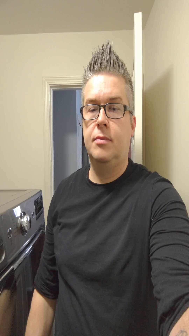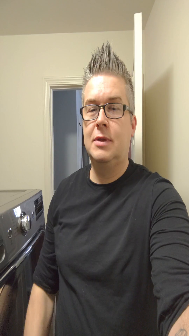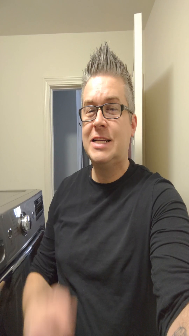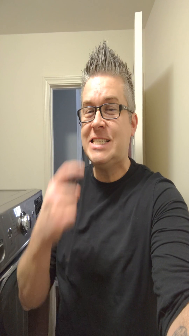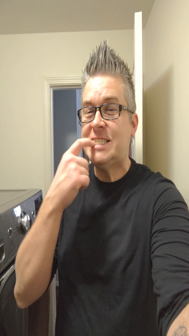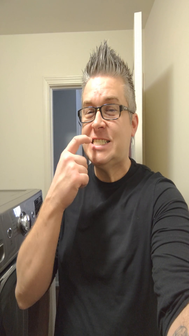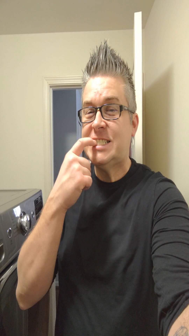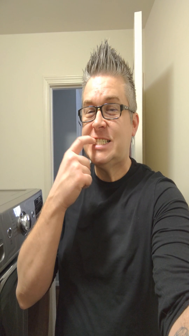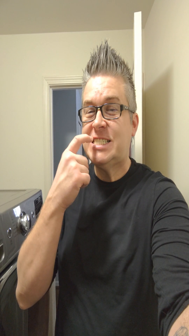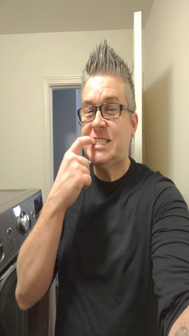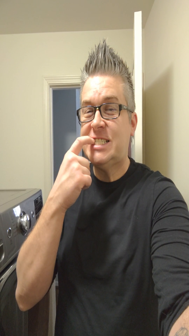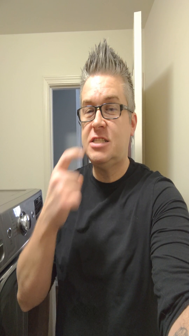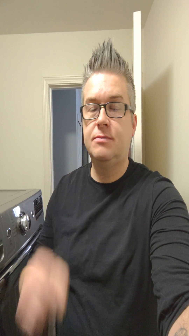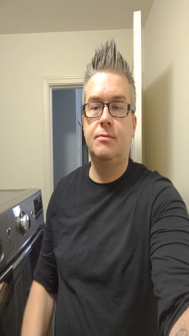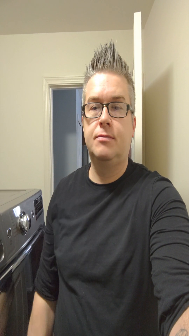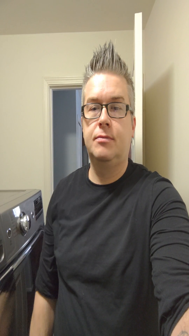window